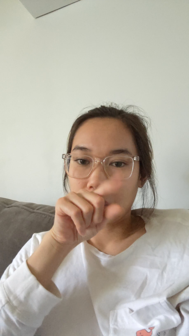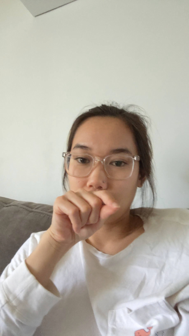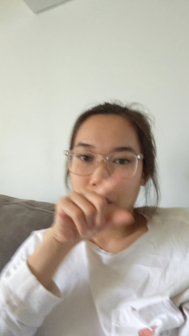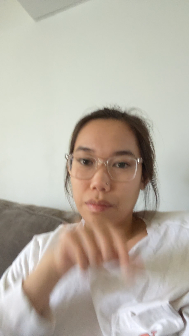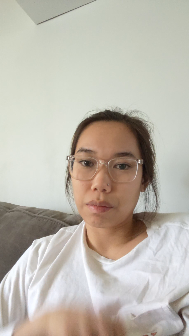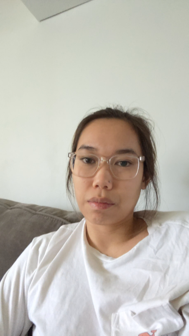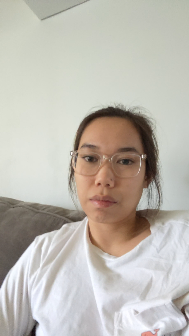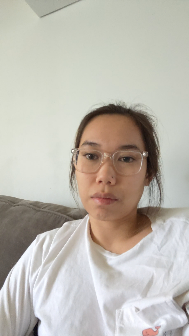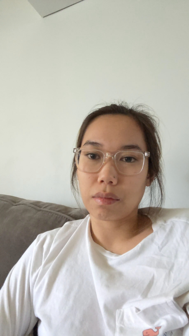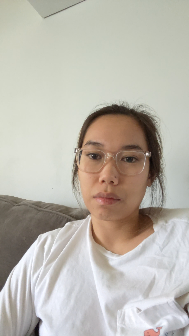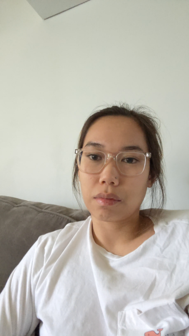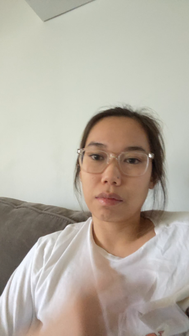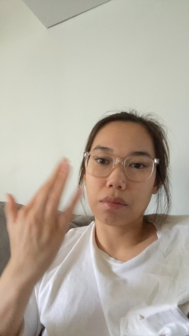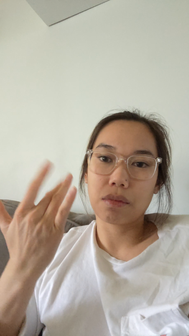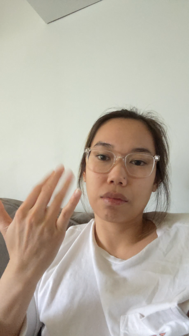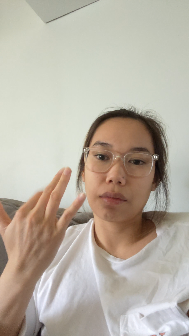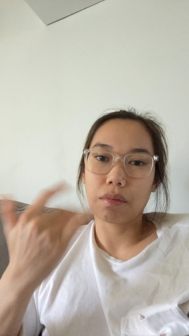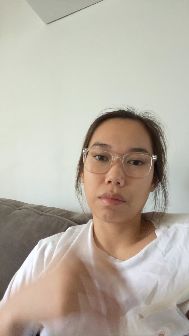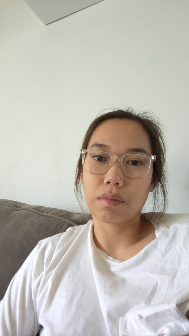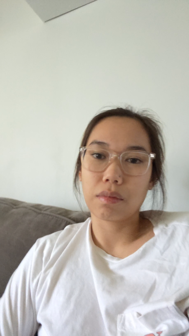hand